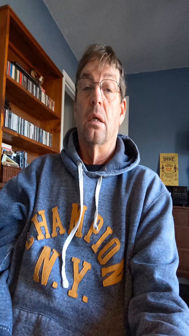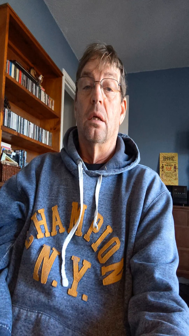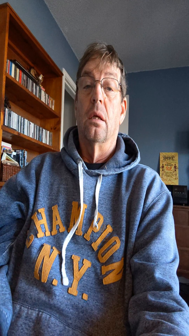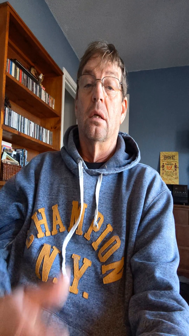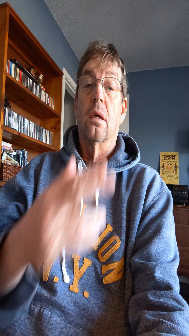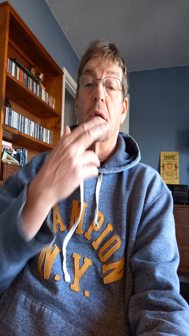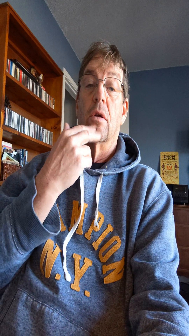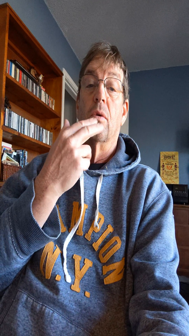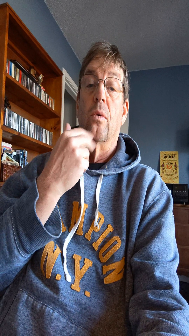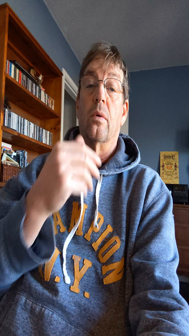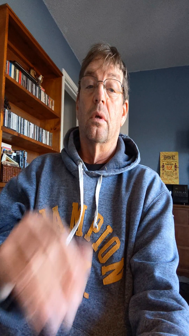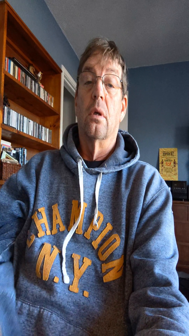cute